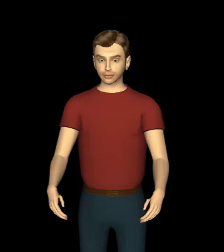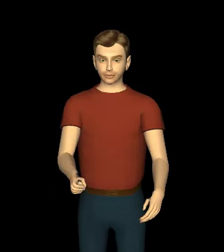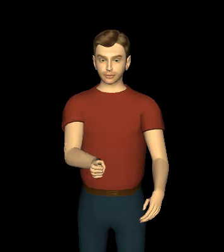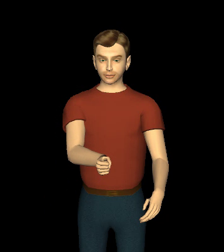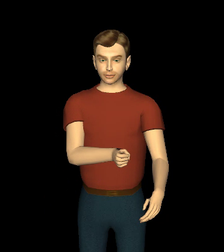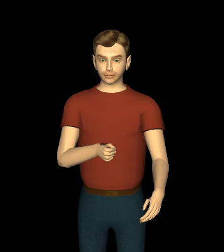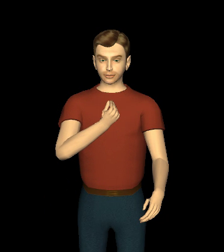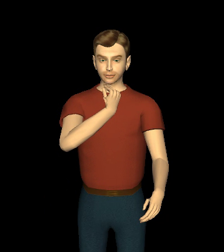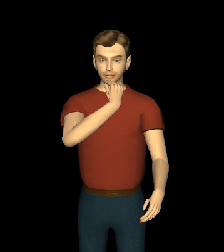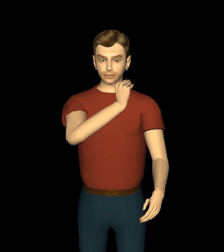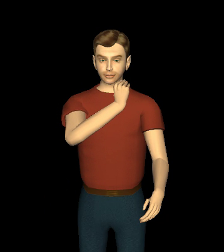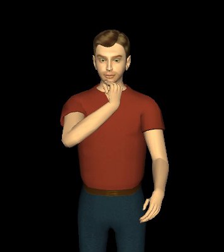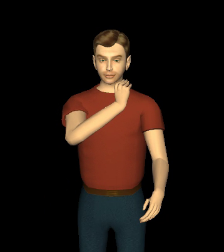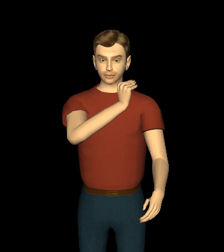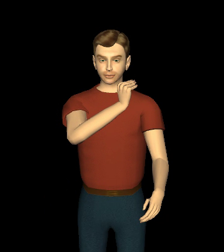ثلاجة